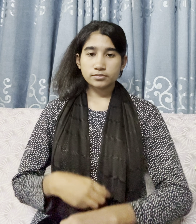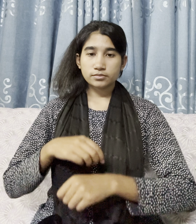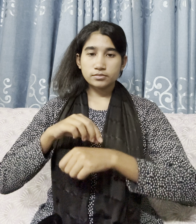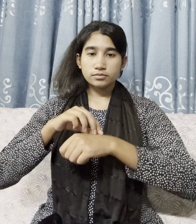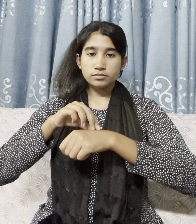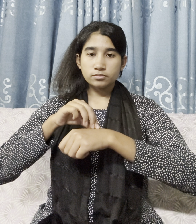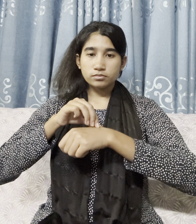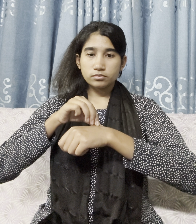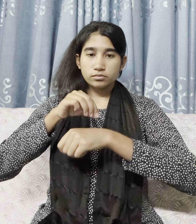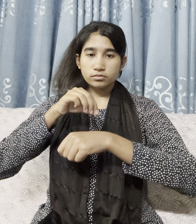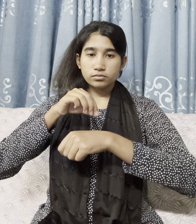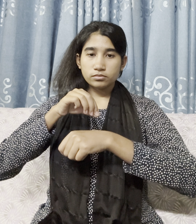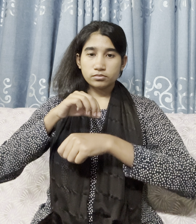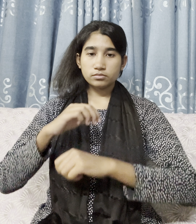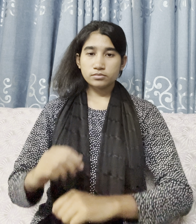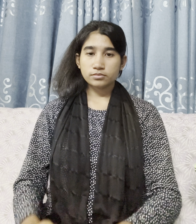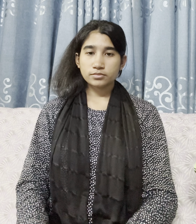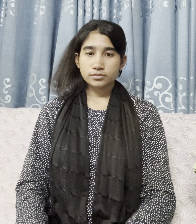চামড়া